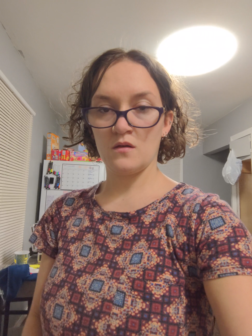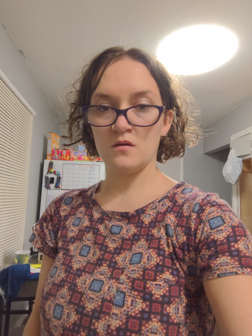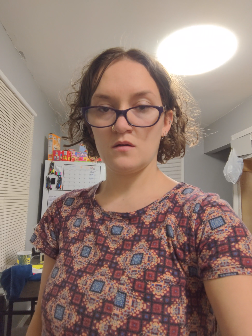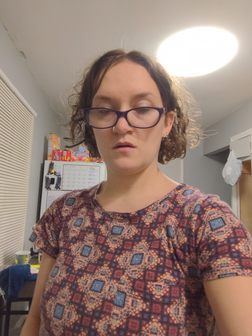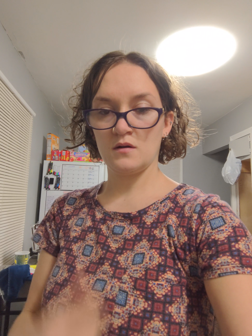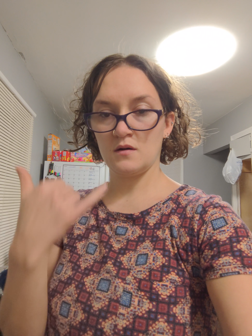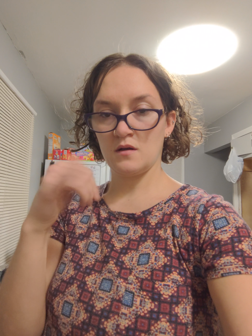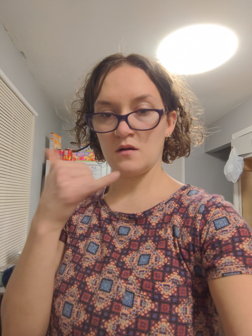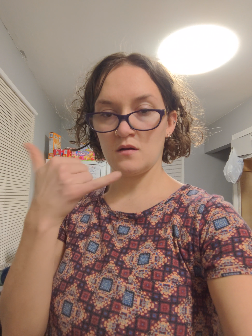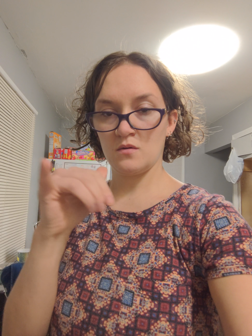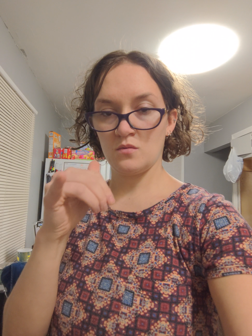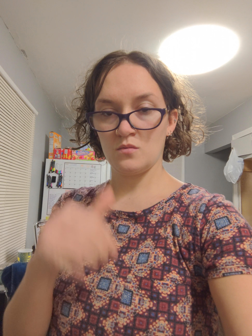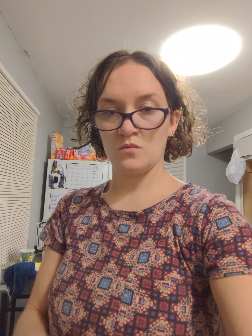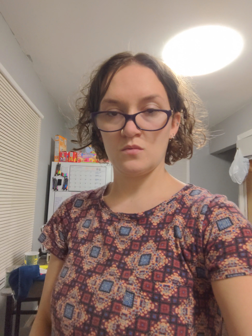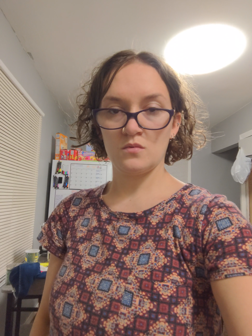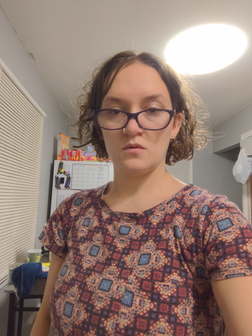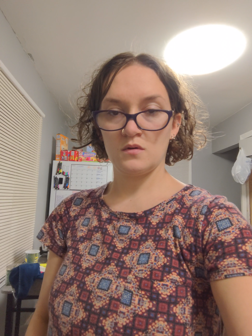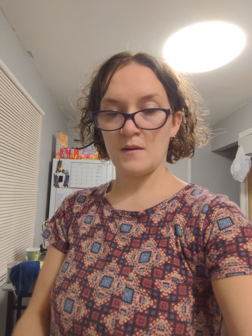yellow